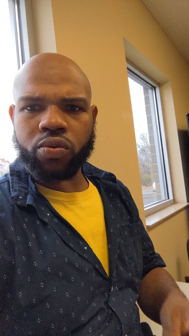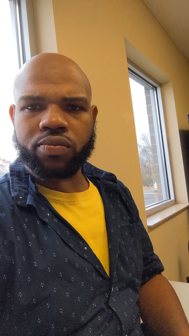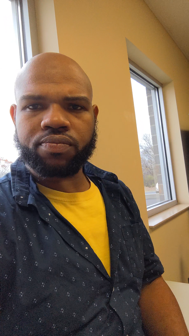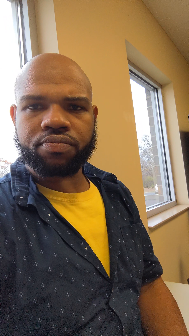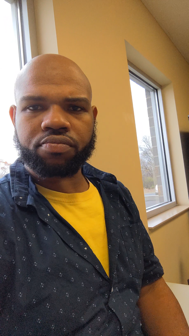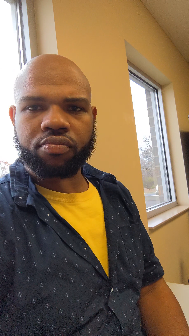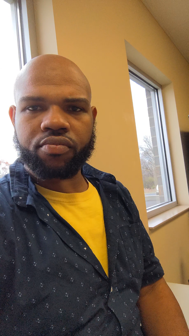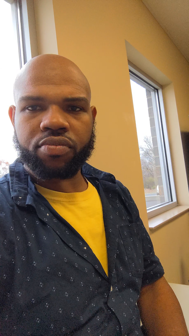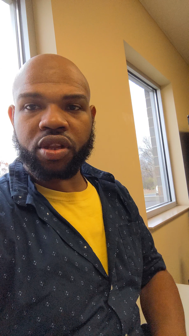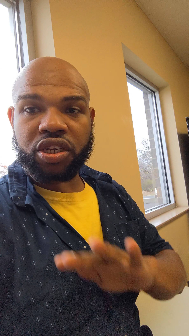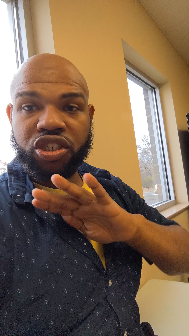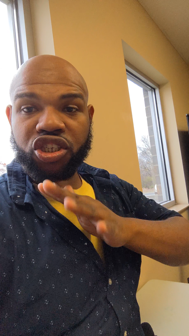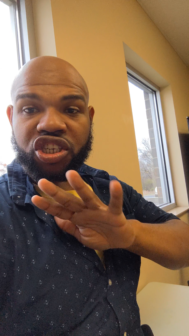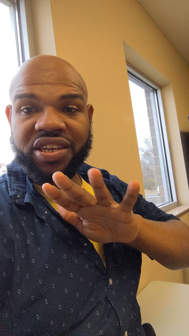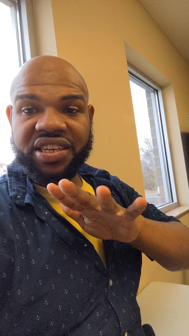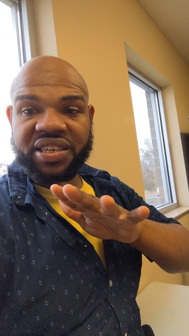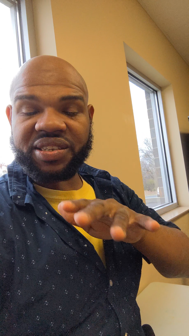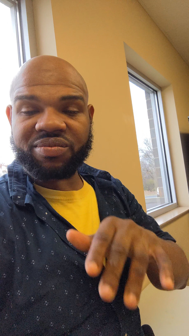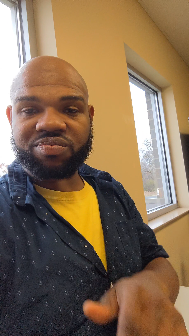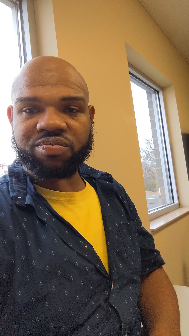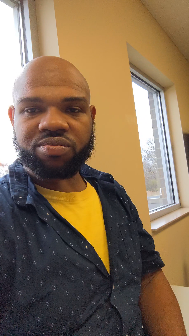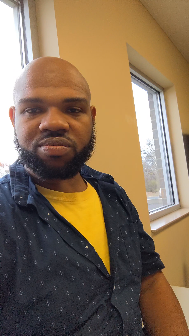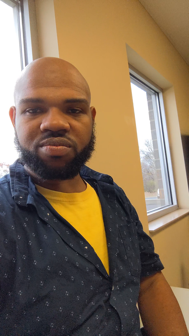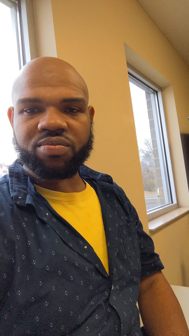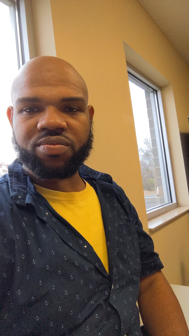cheese